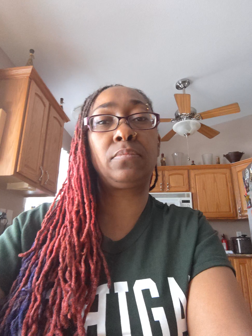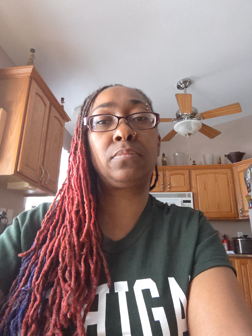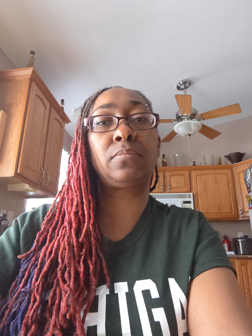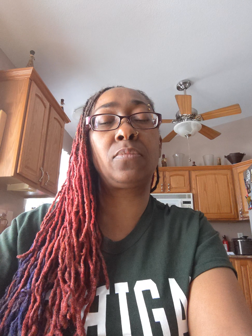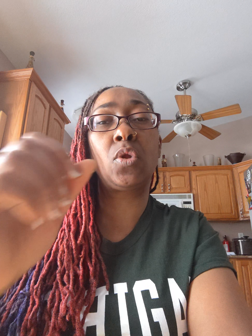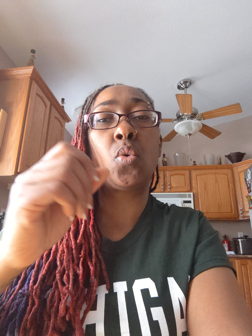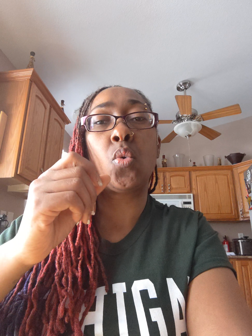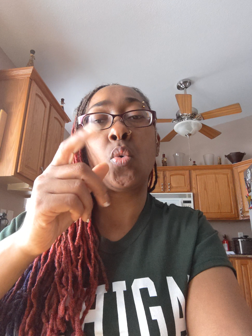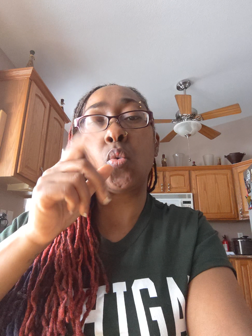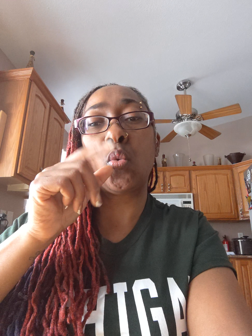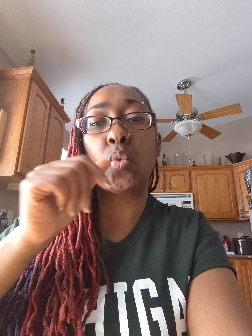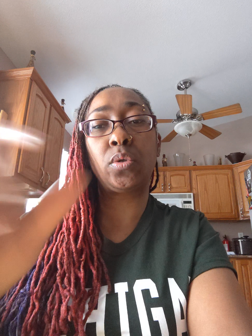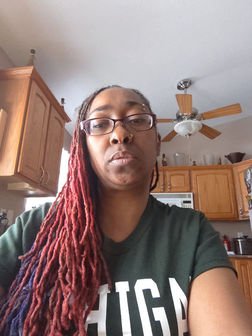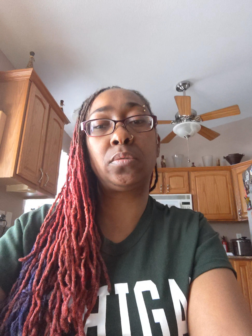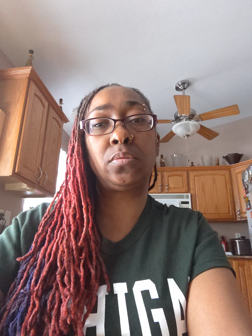who